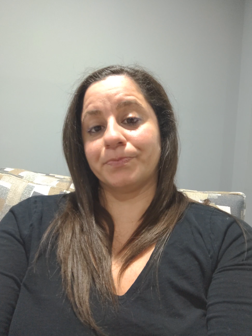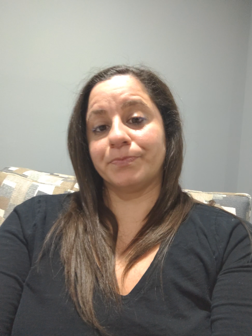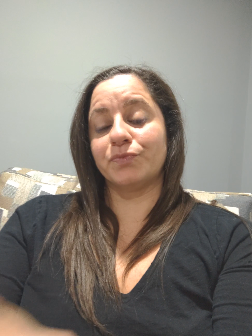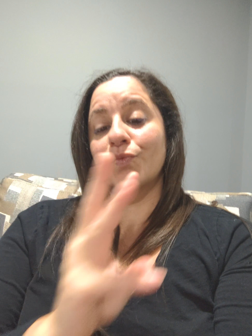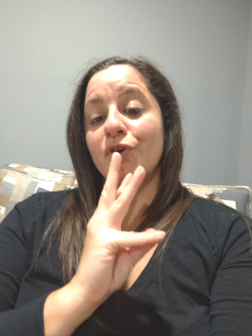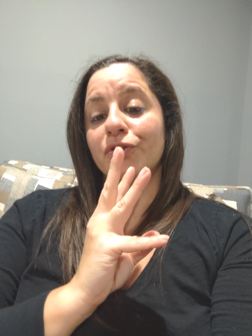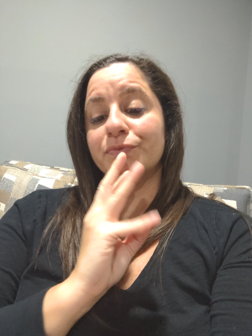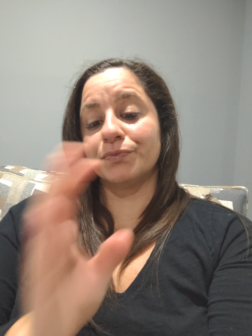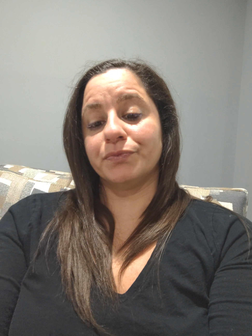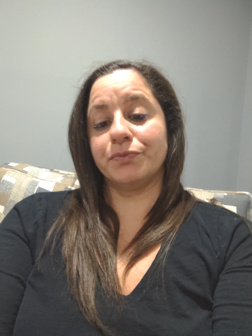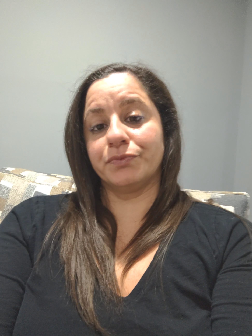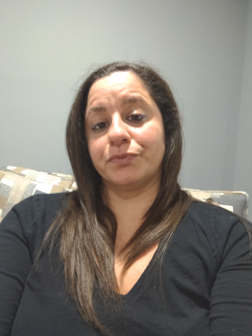water